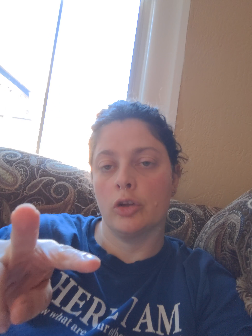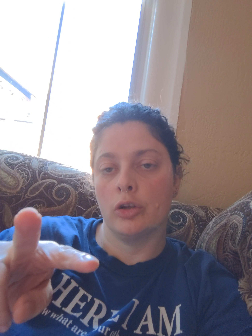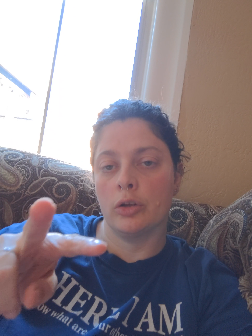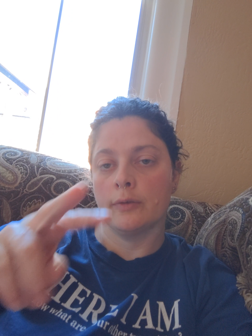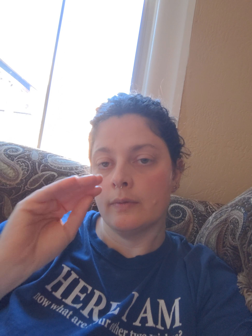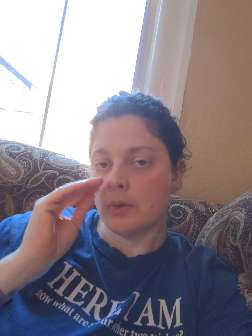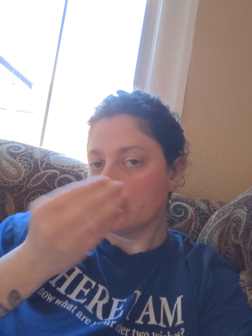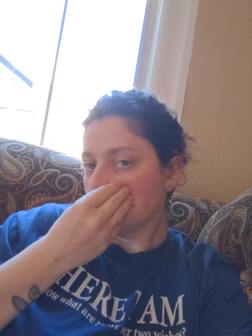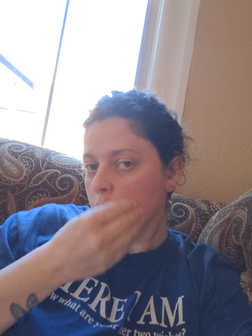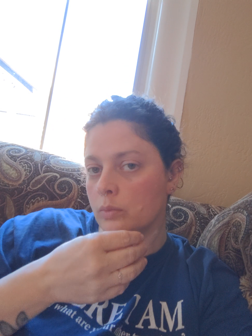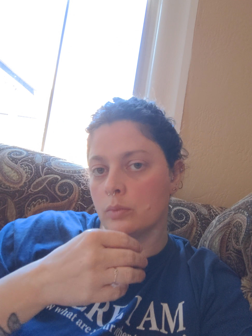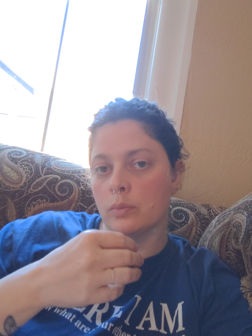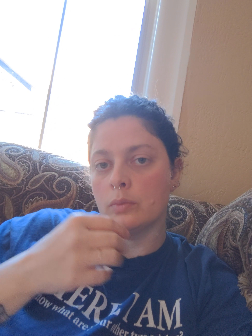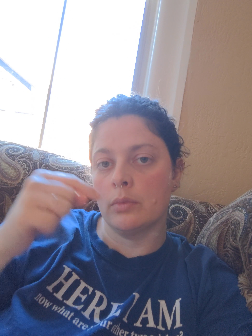flower